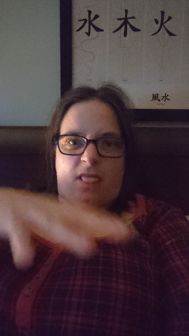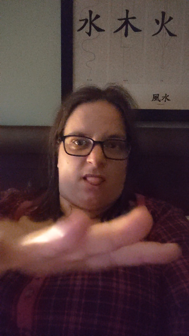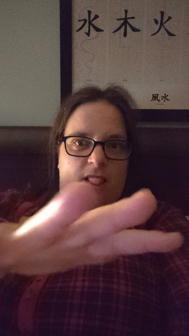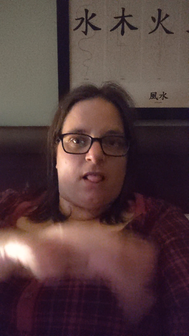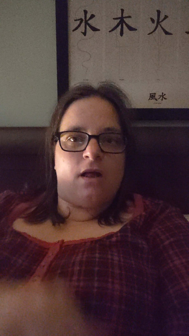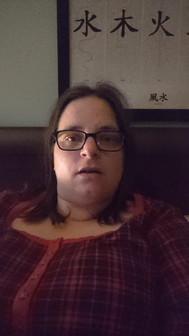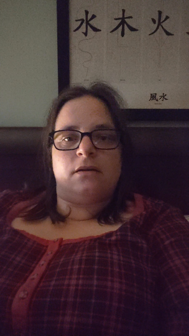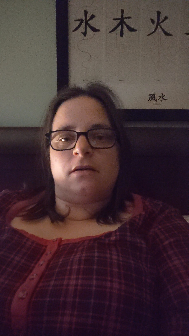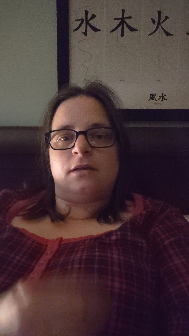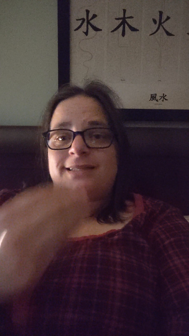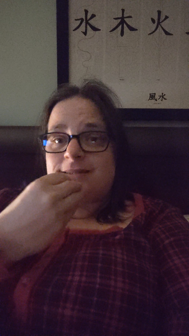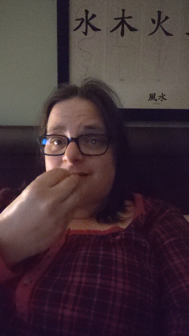eat